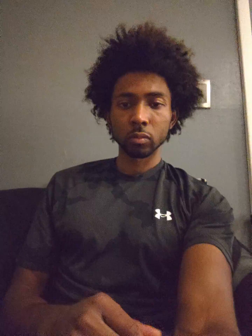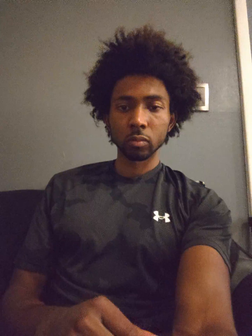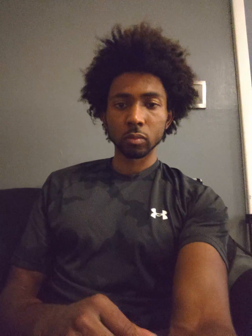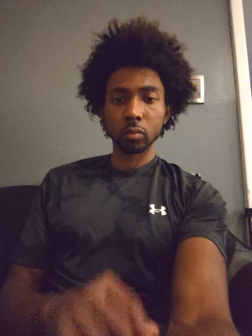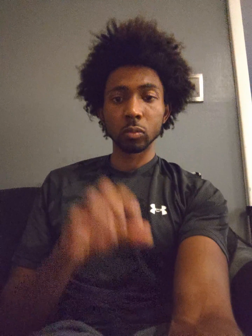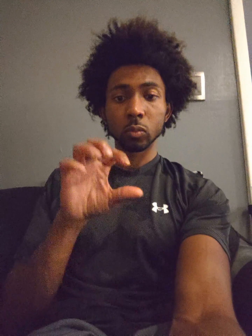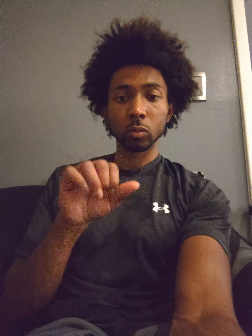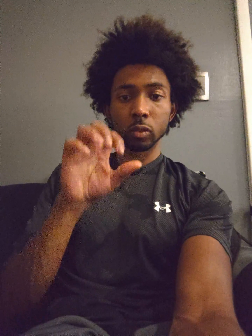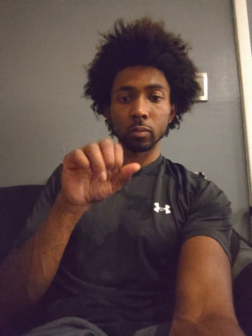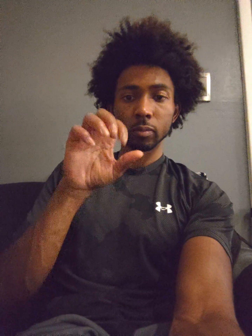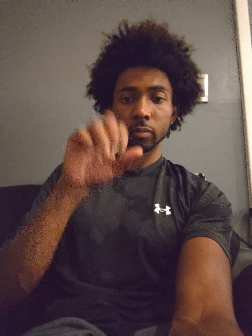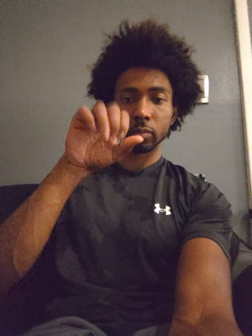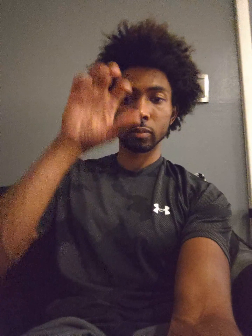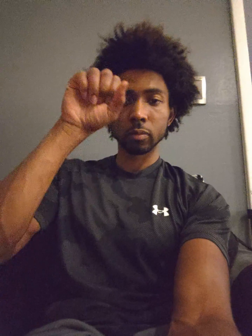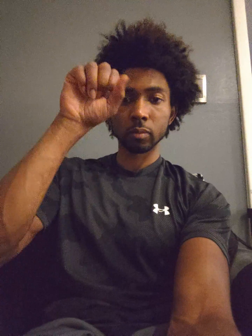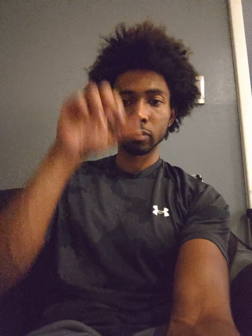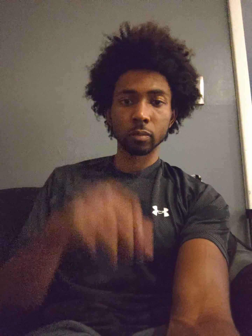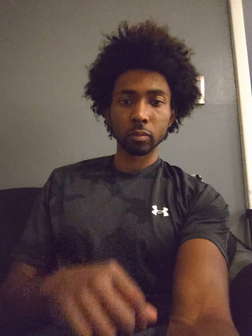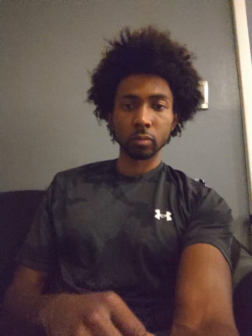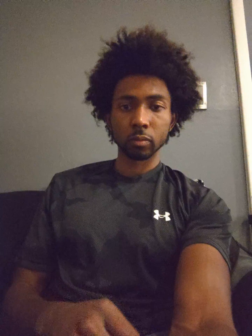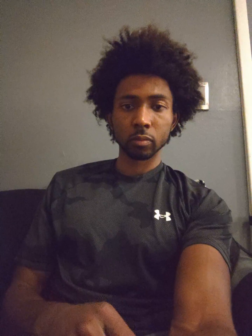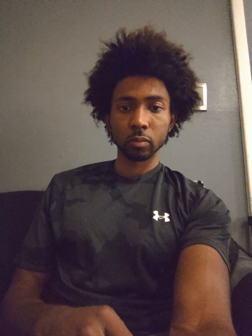ladder